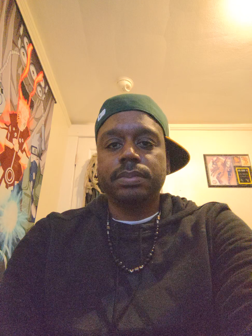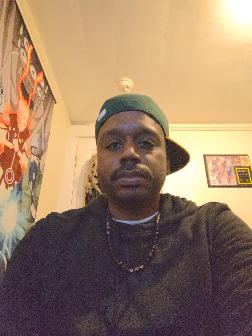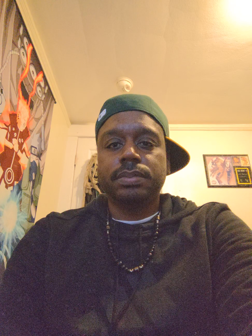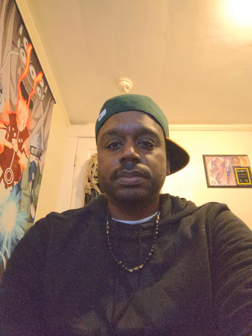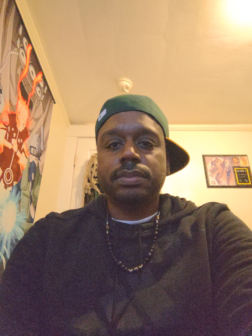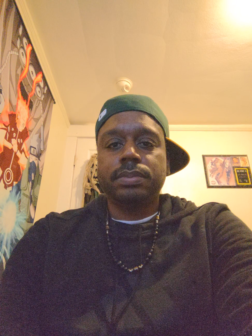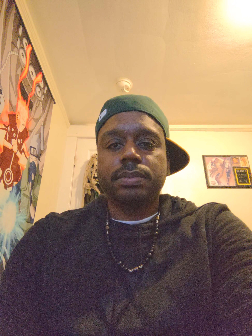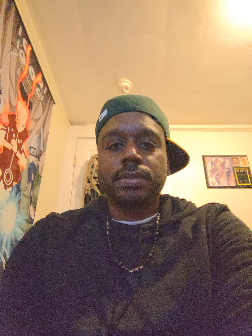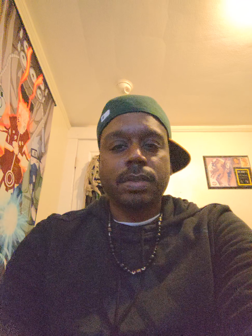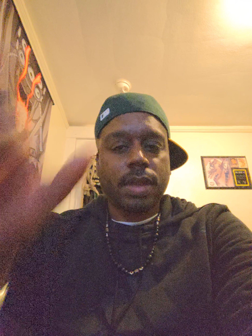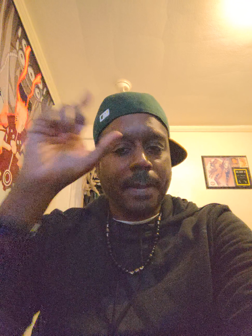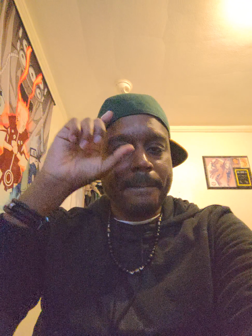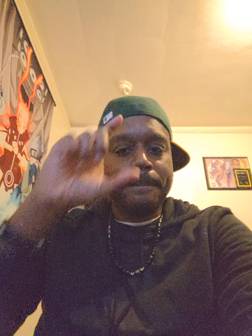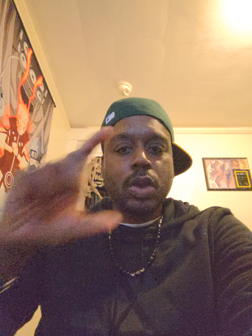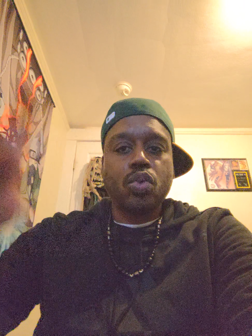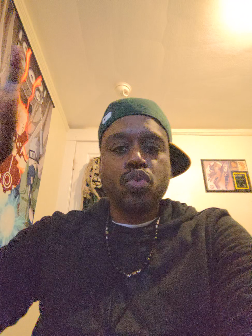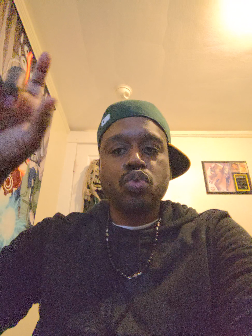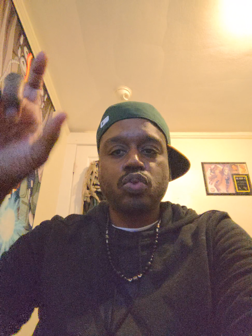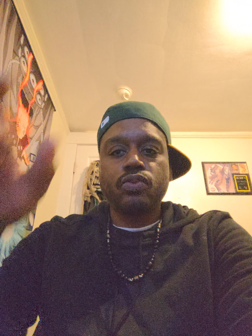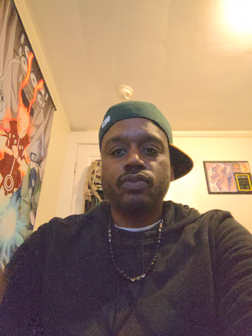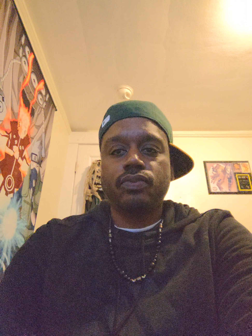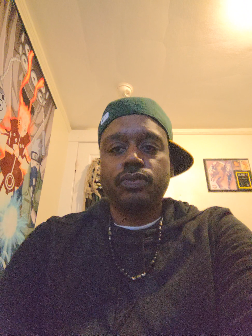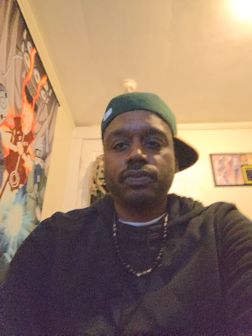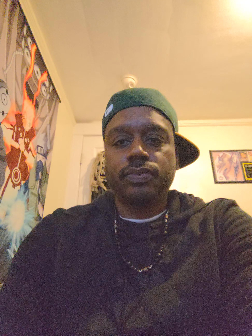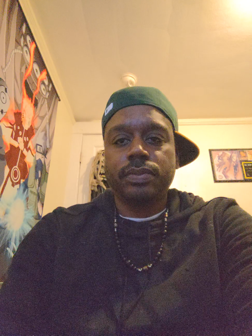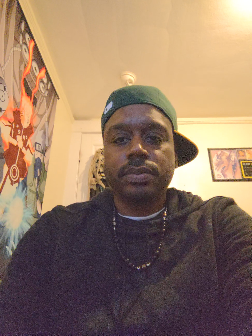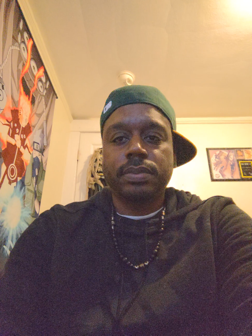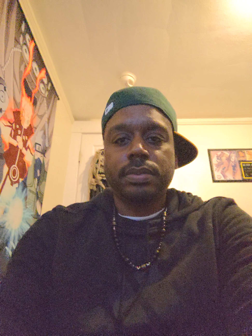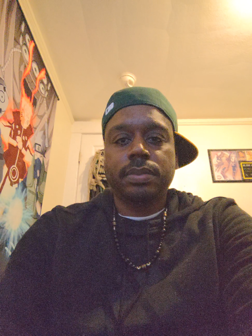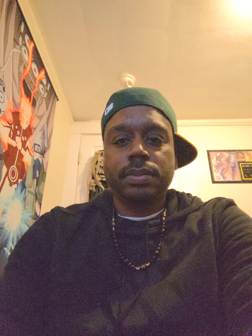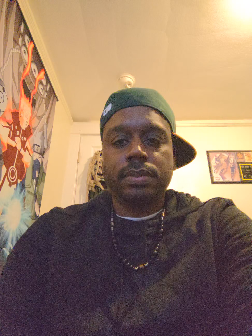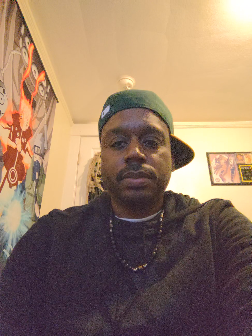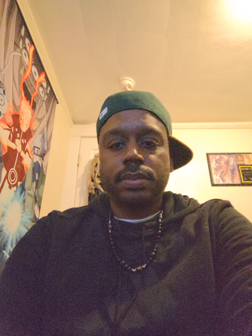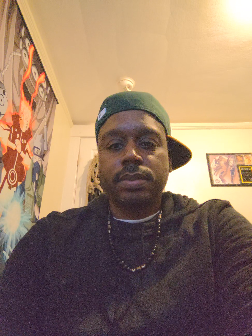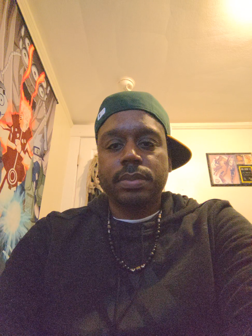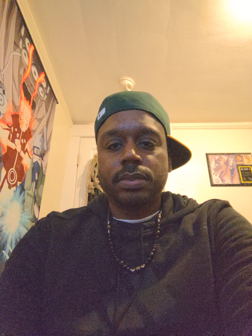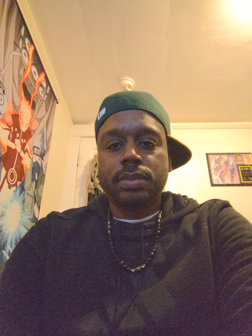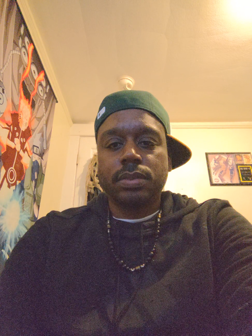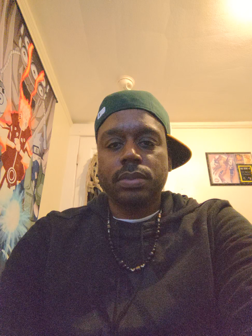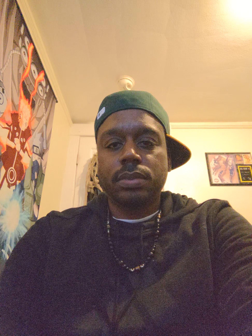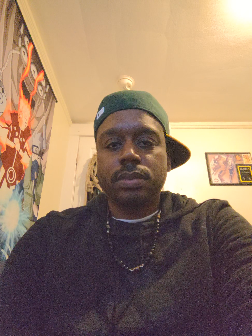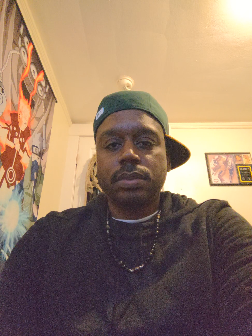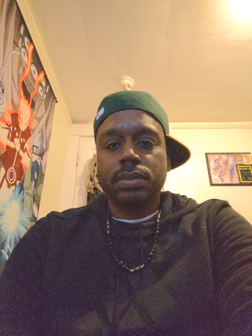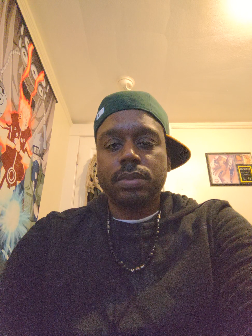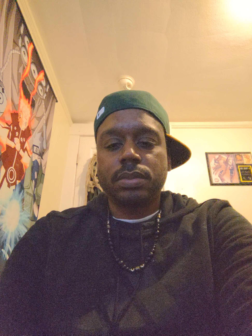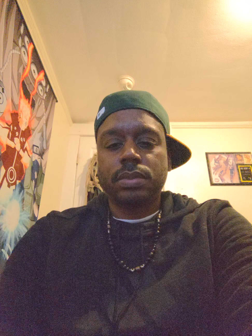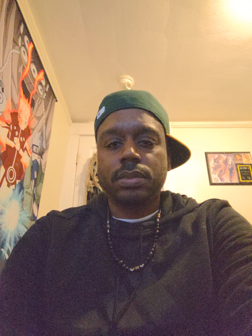moon